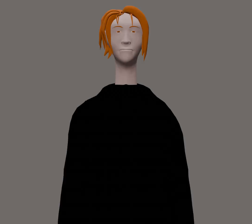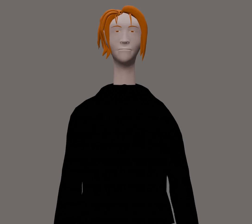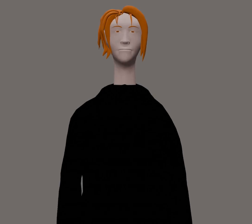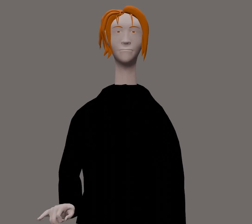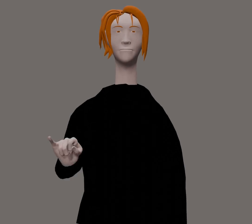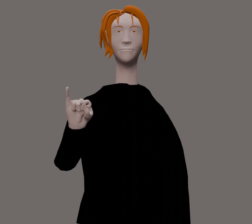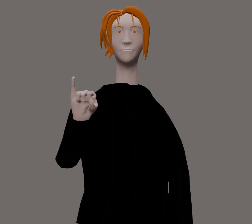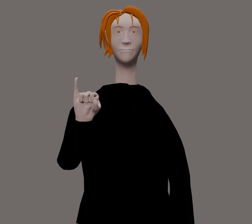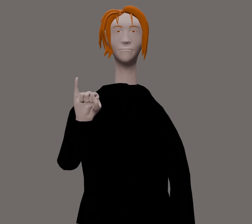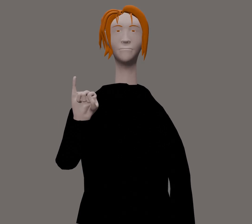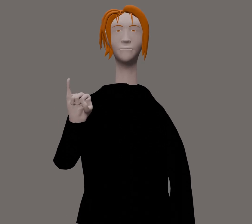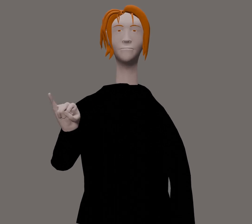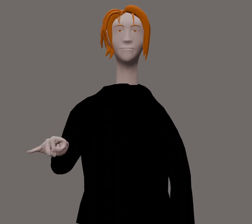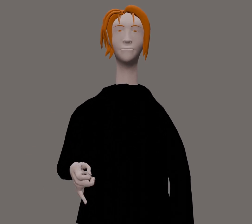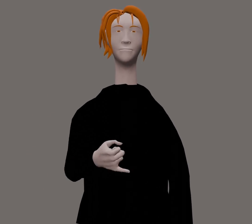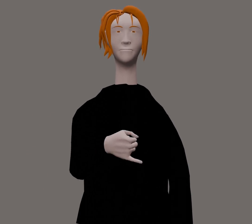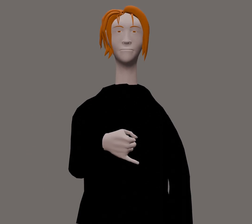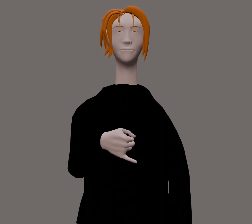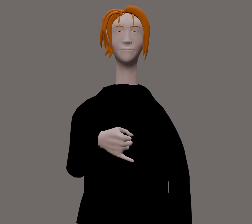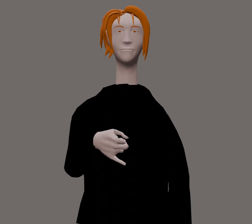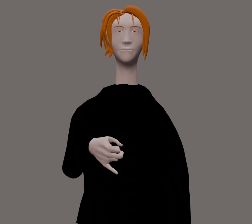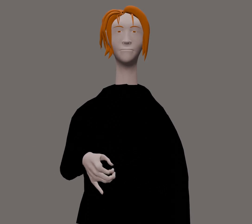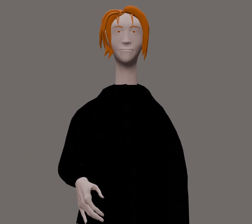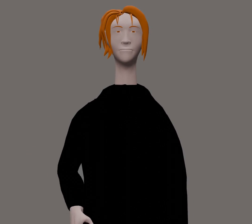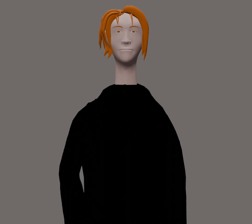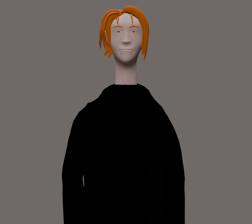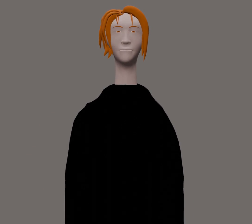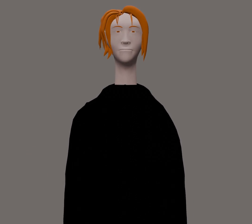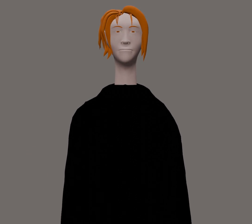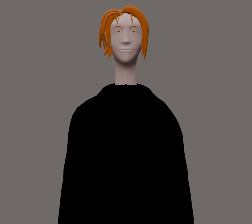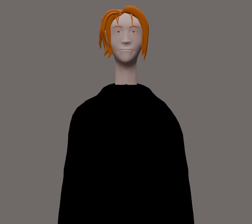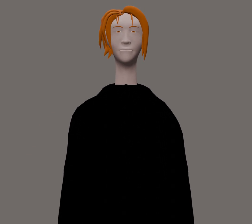J